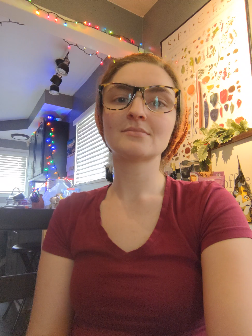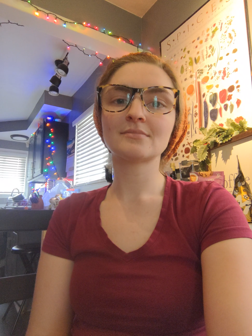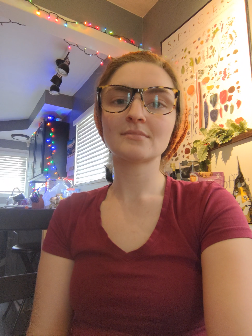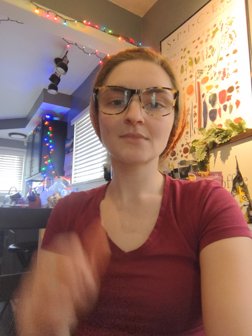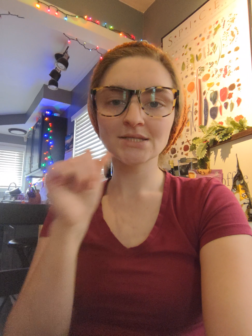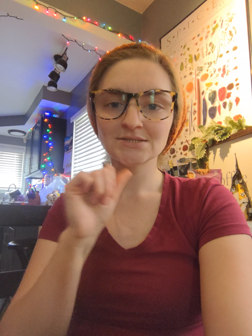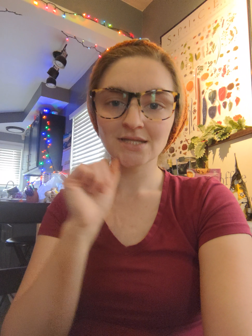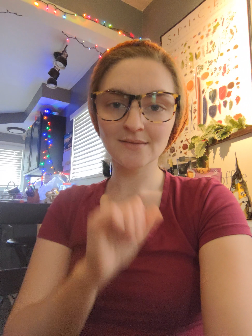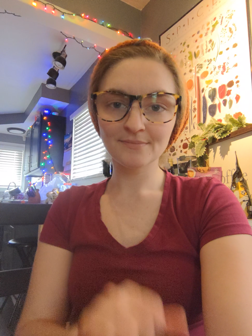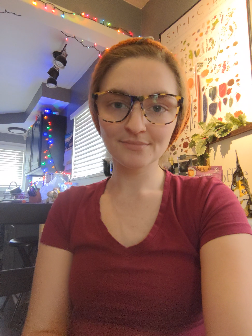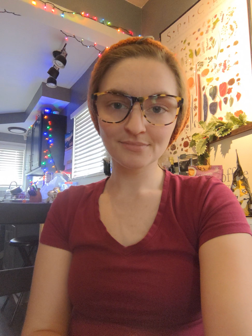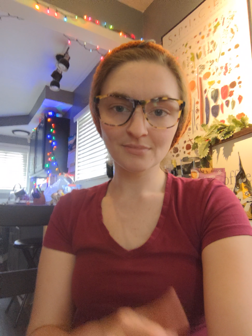aunt